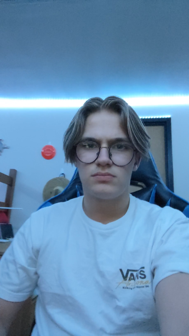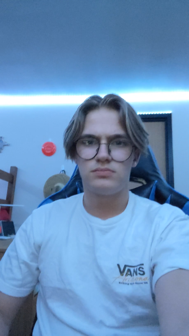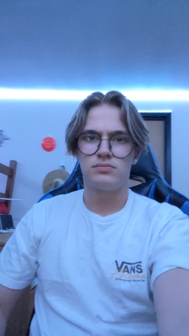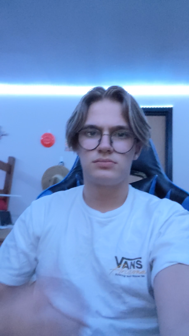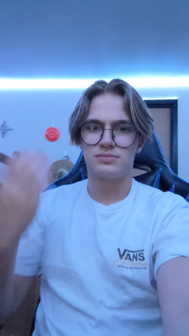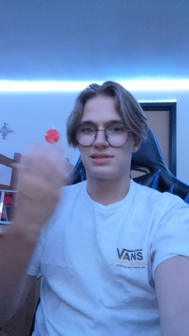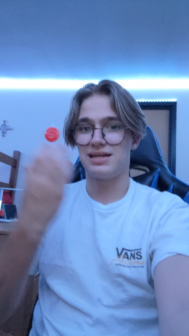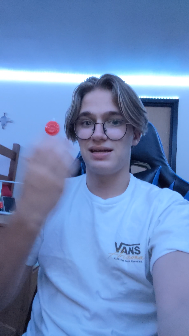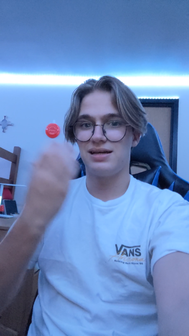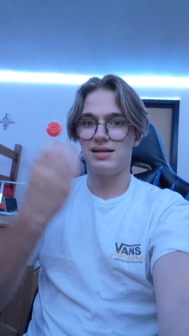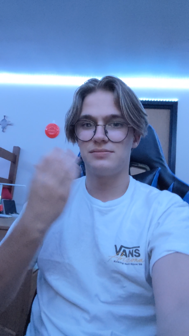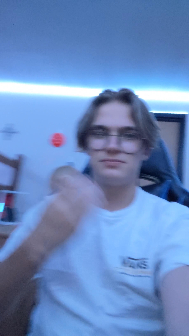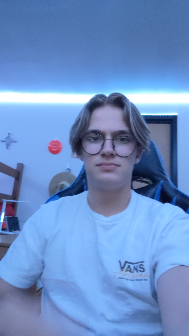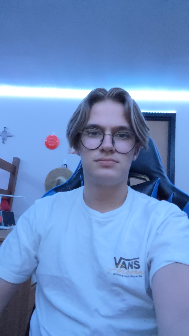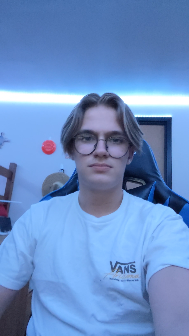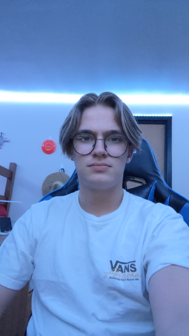shake